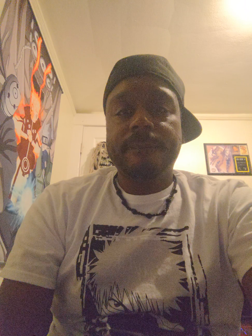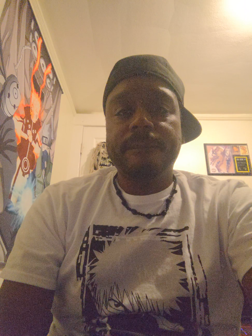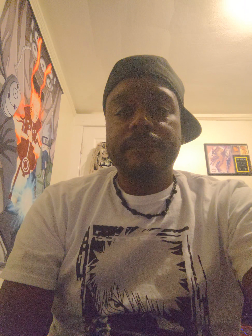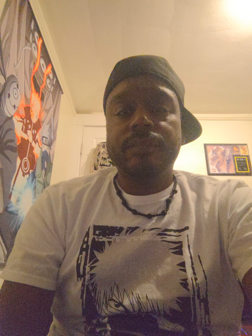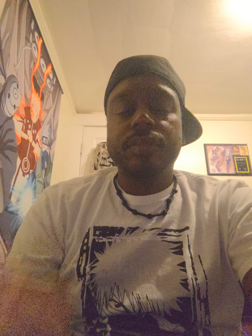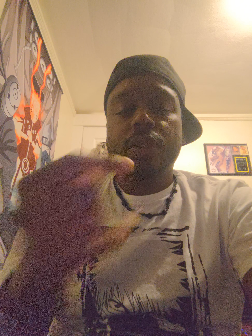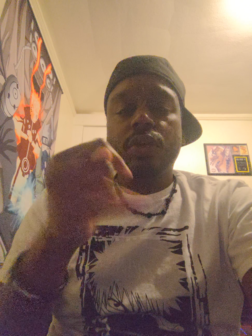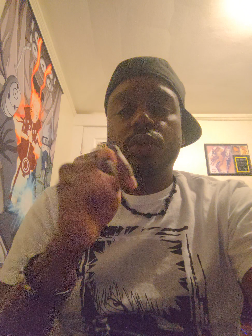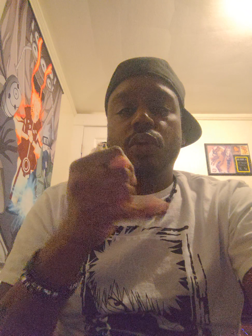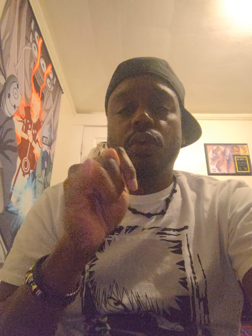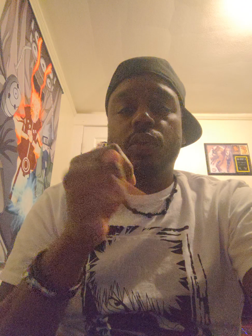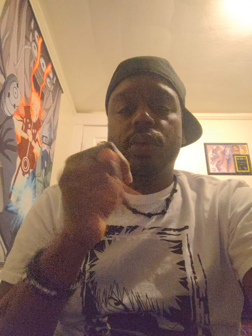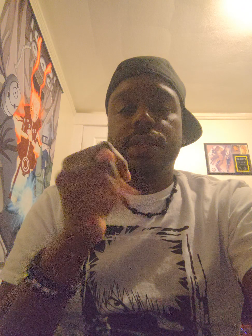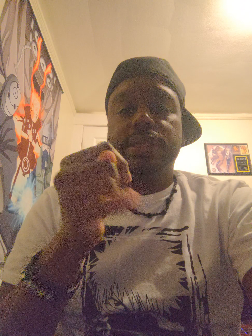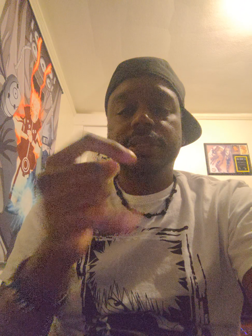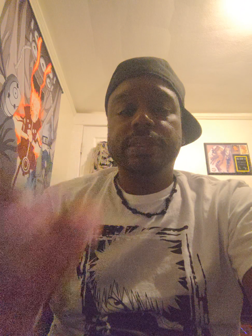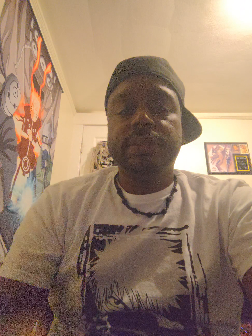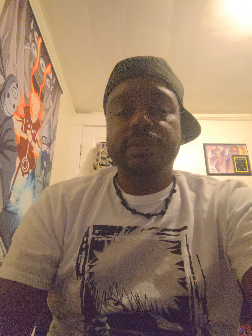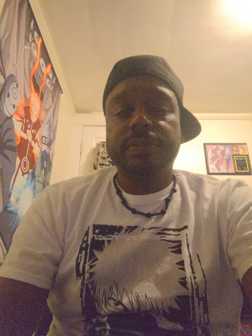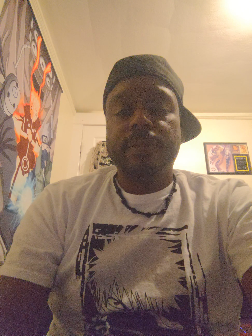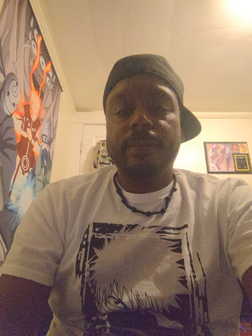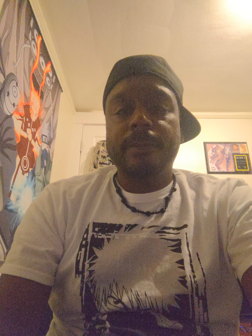toy